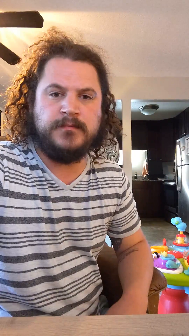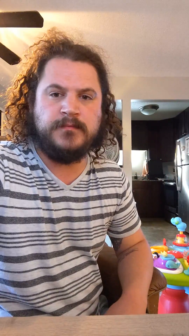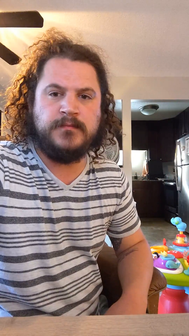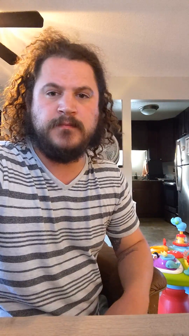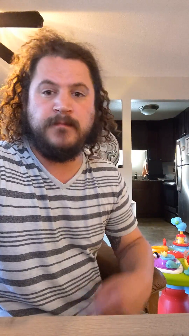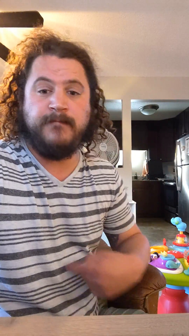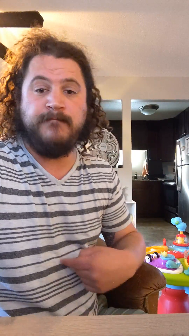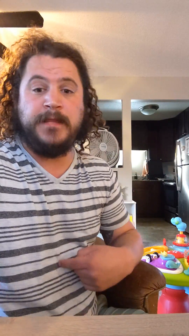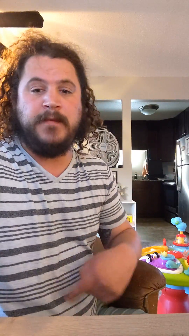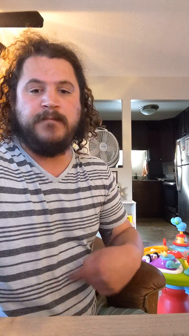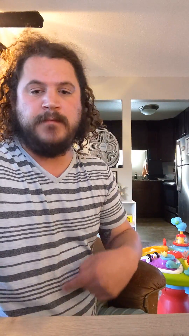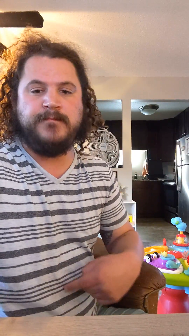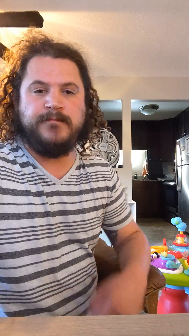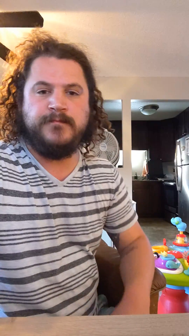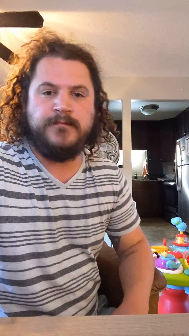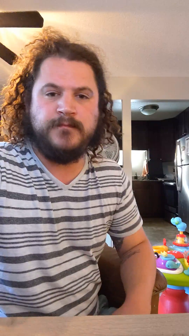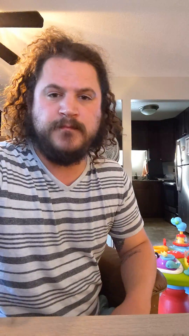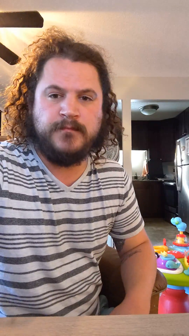belly button